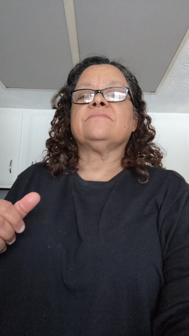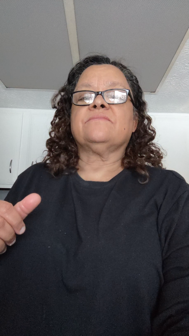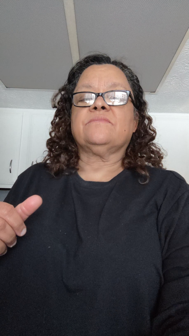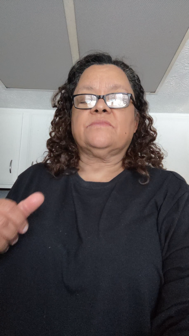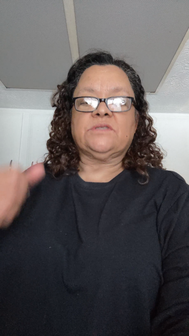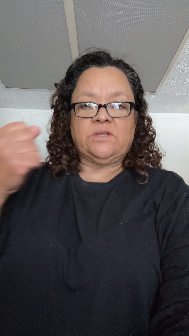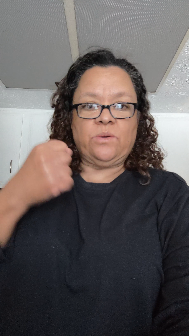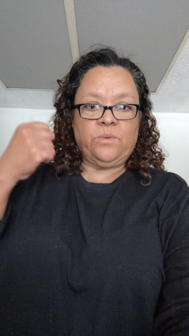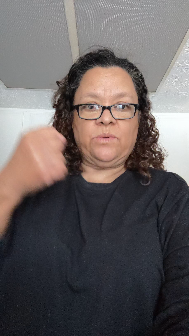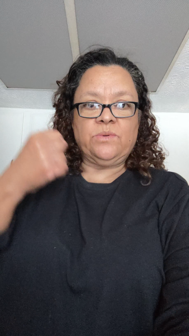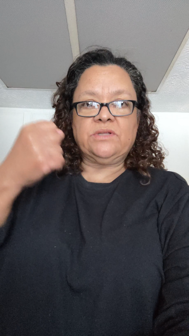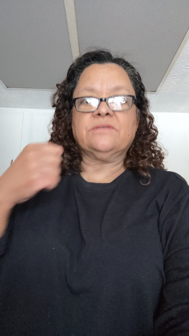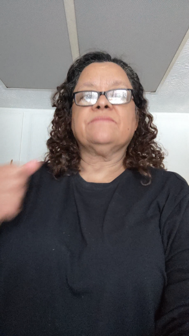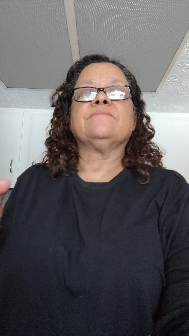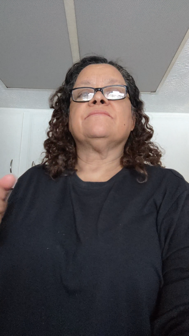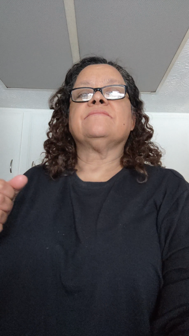hold